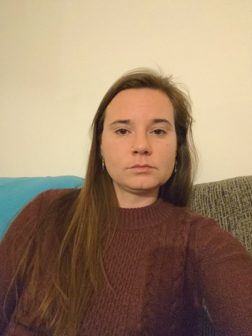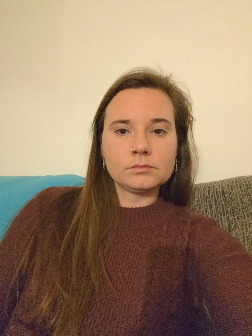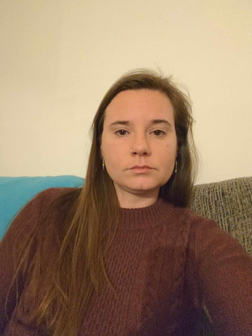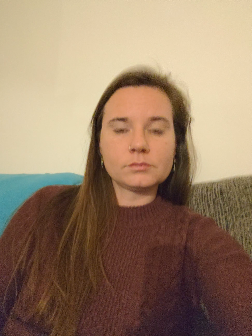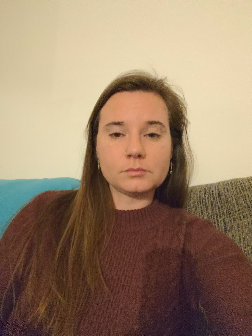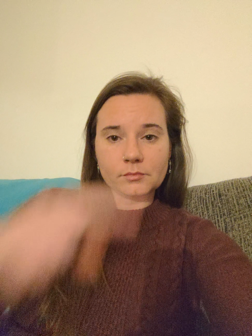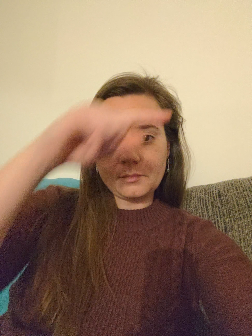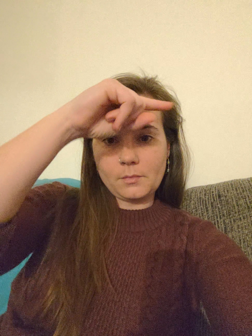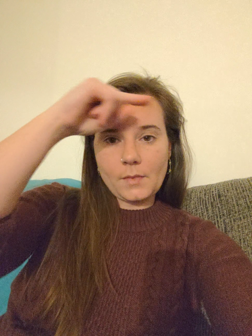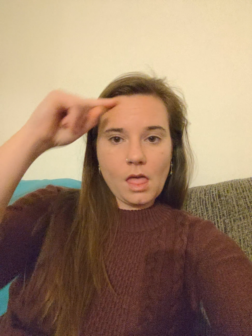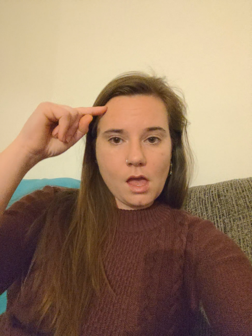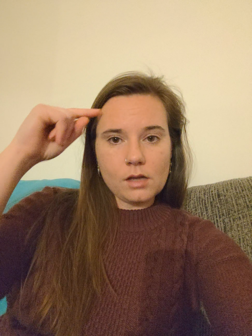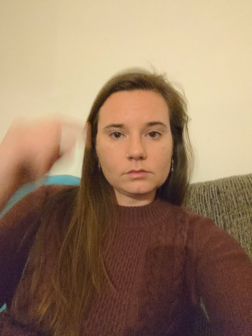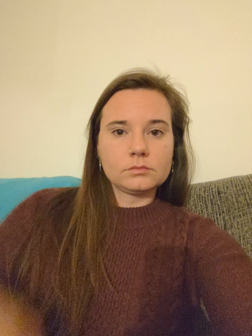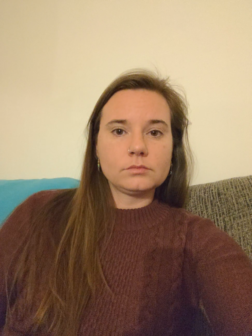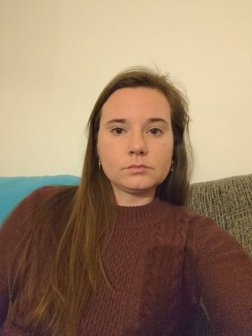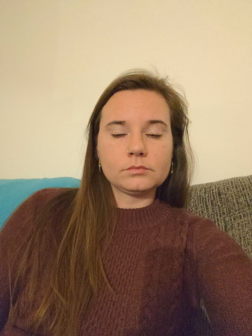black